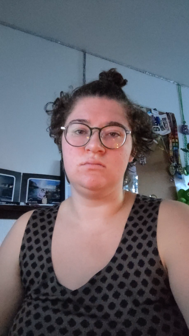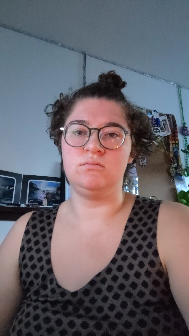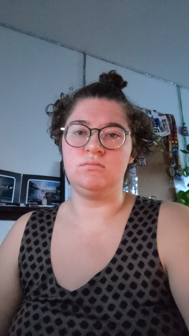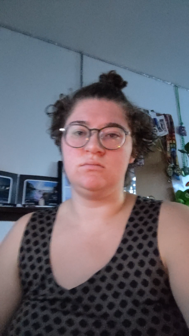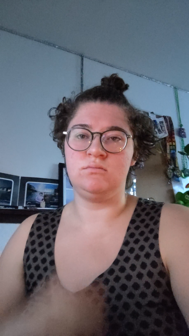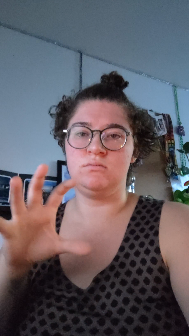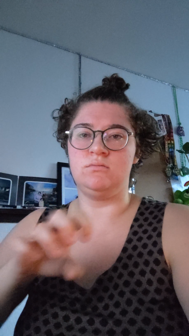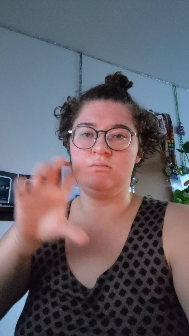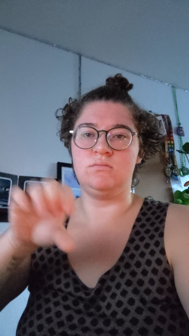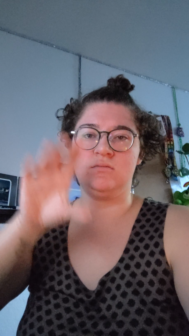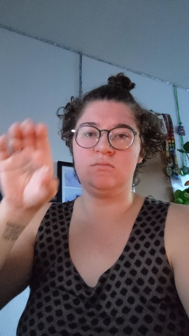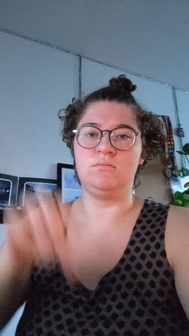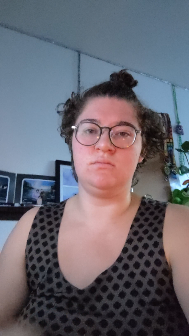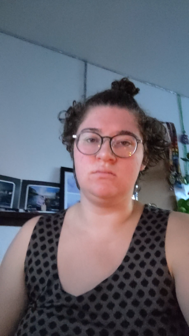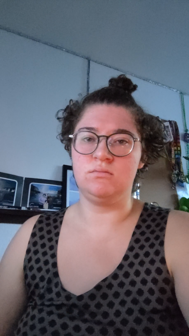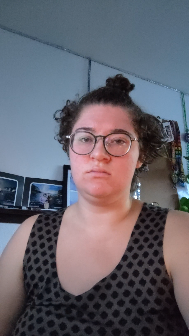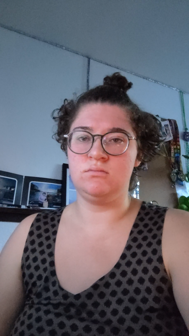climb